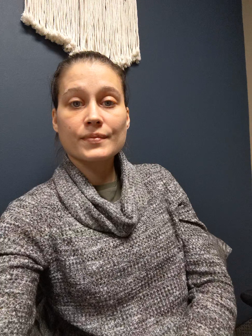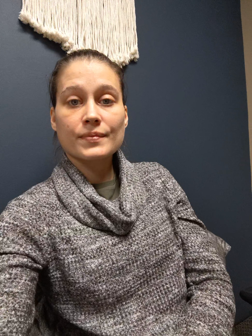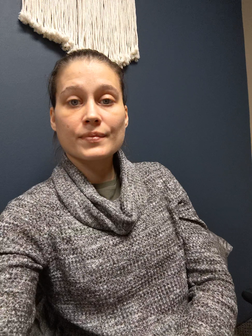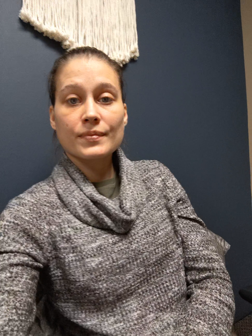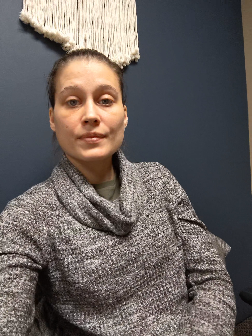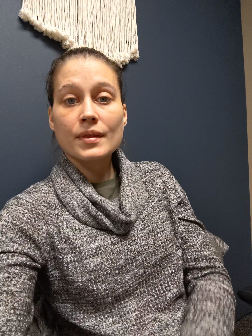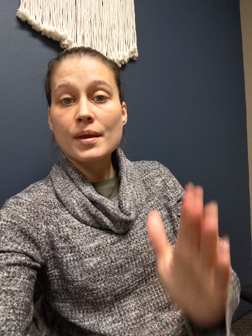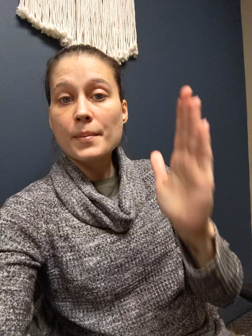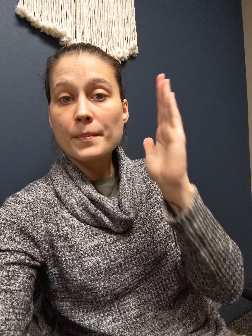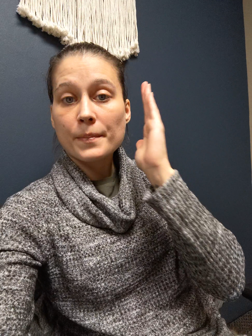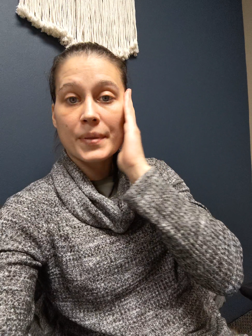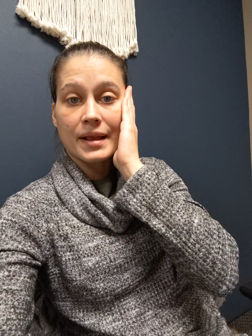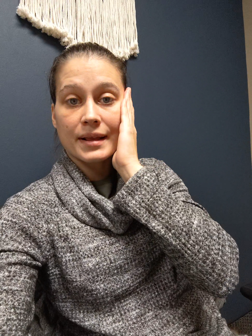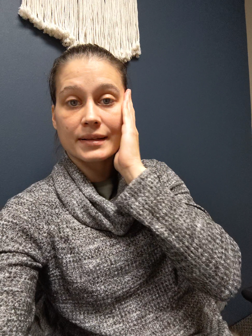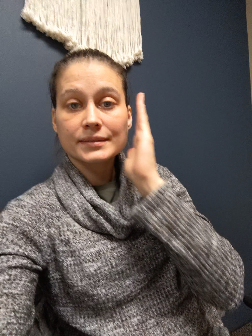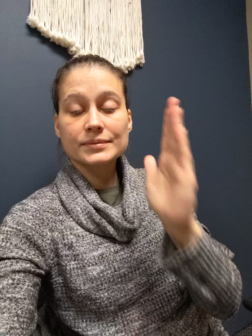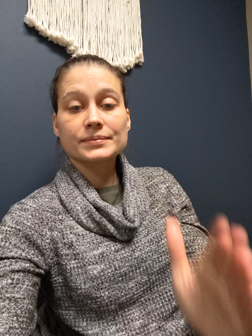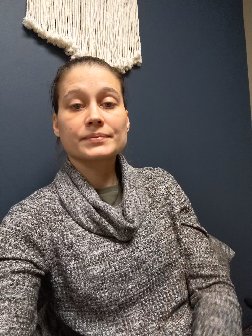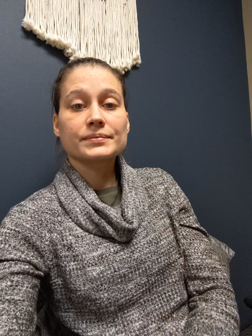bed